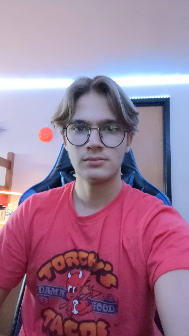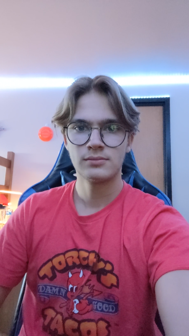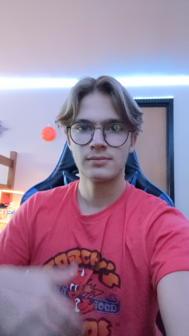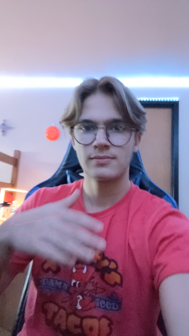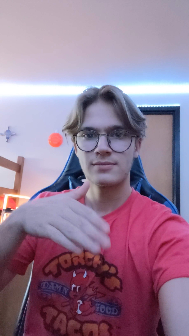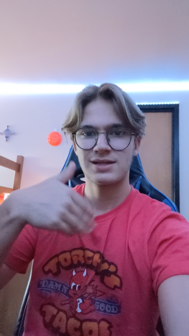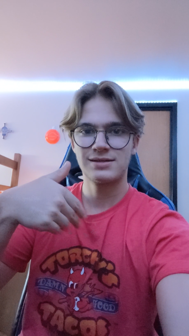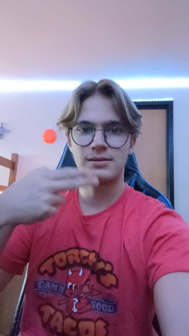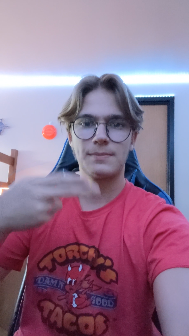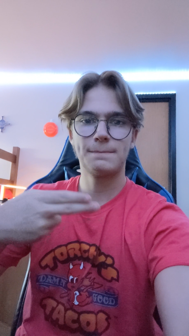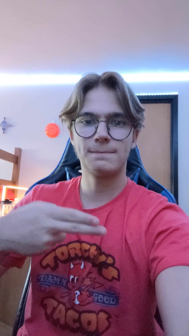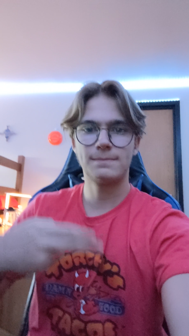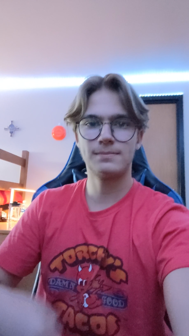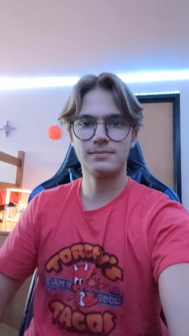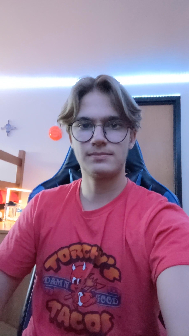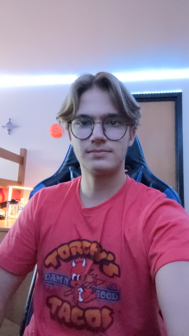pet's name